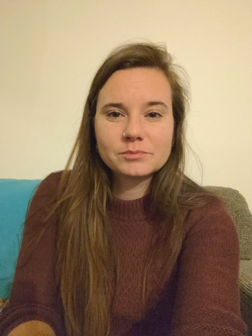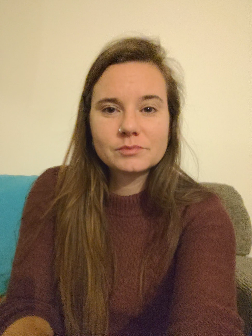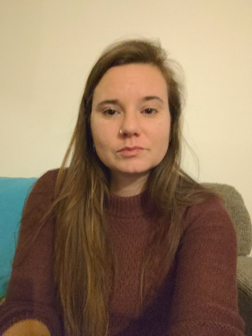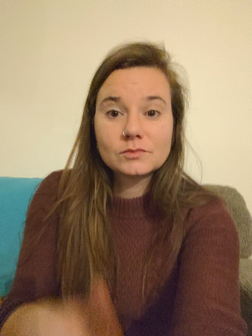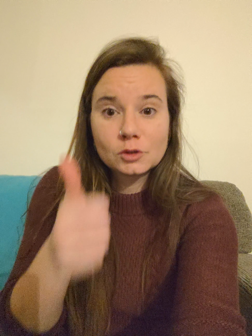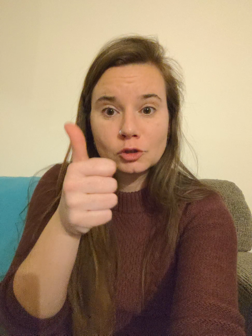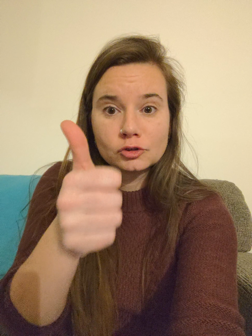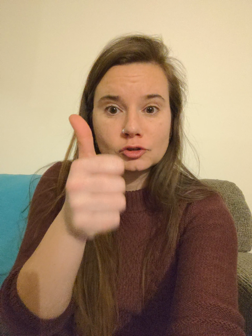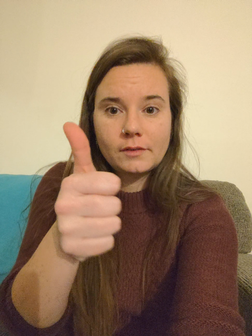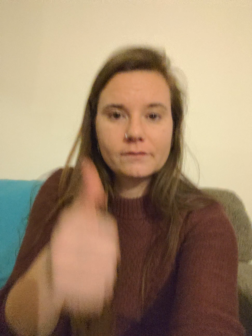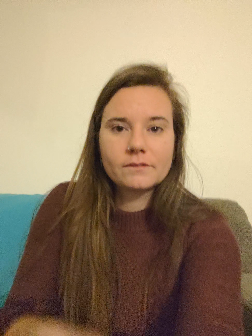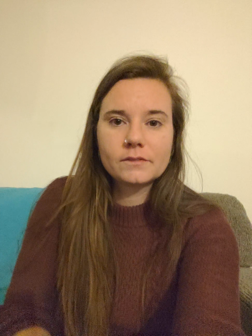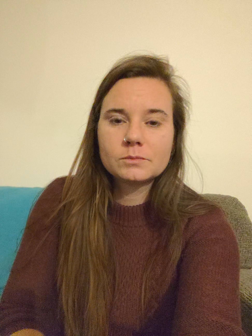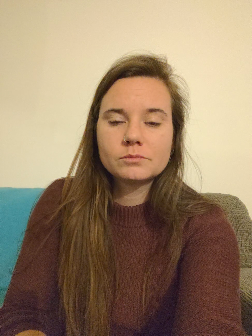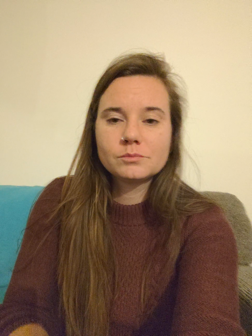yourself